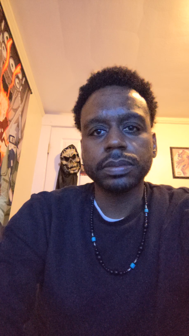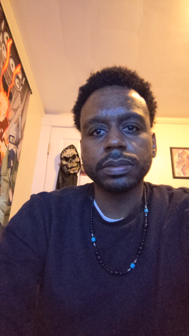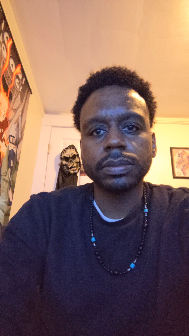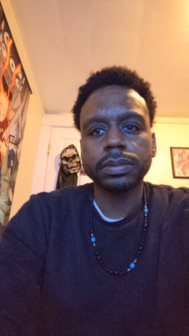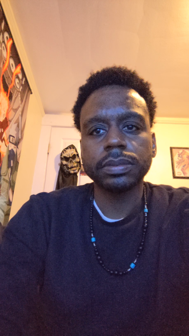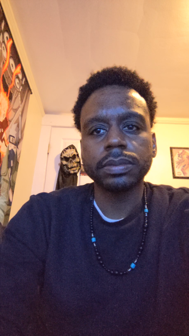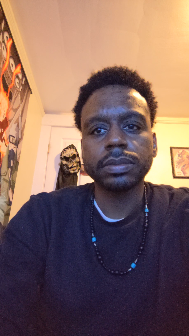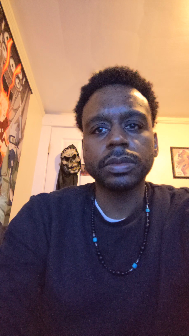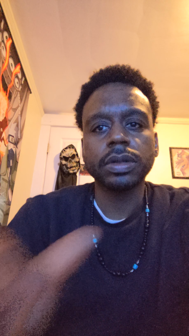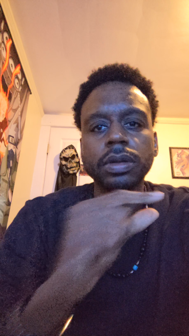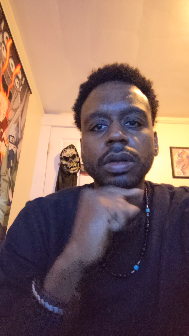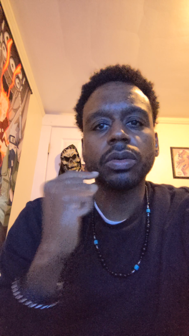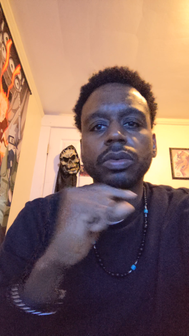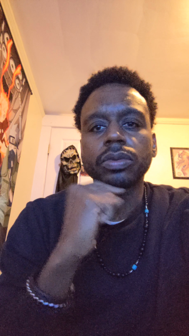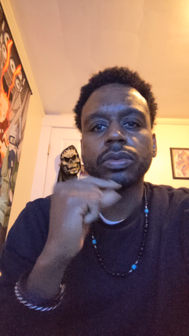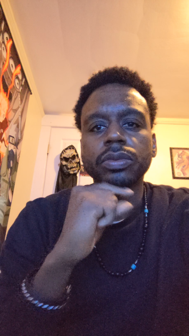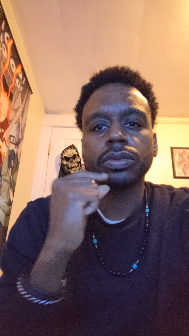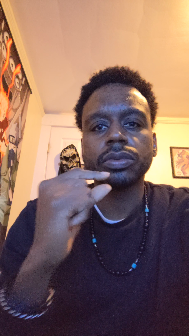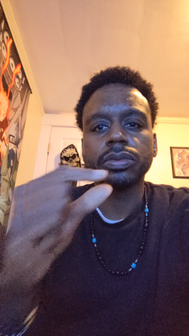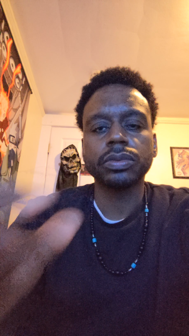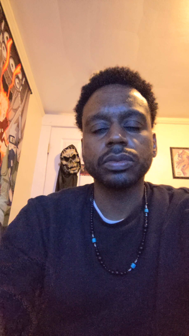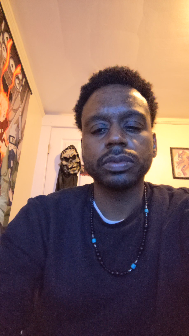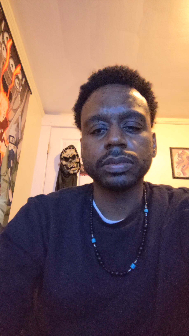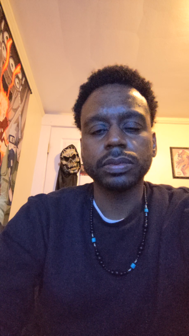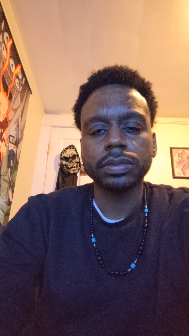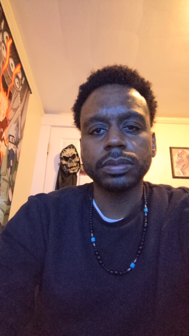glue